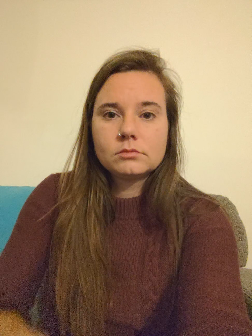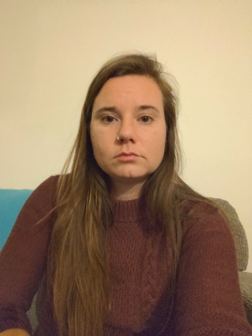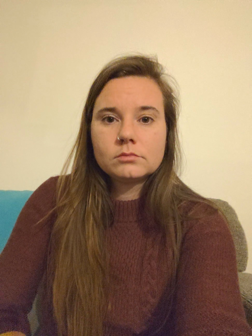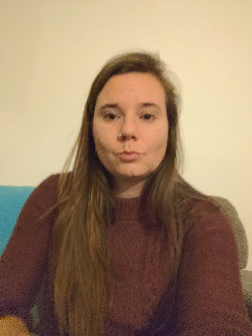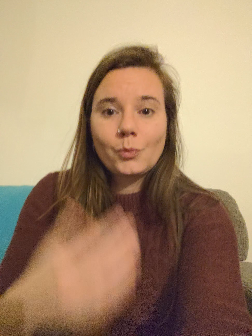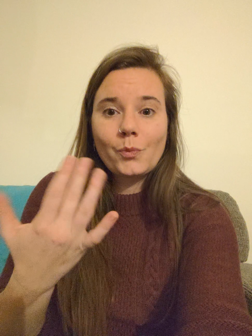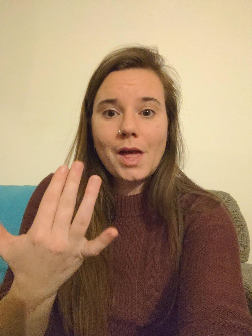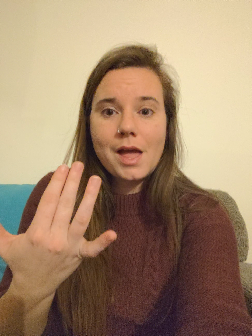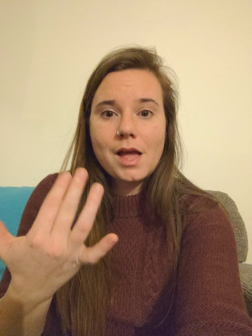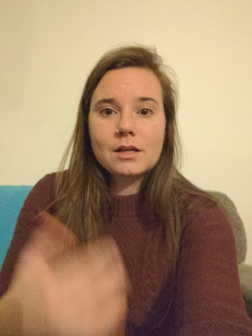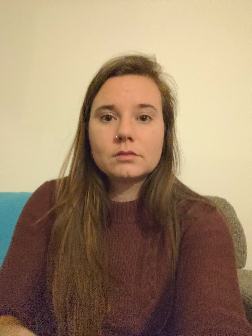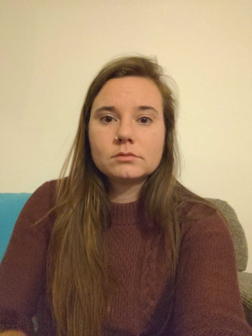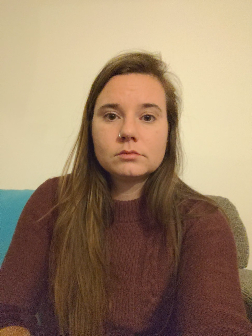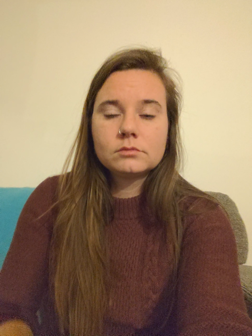wait